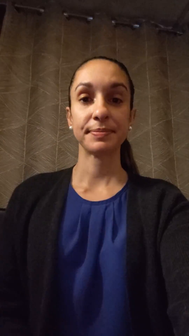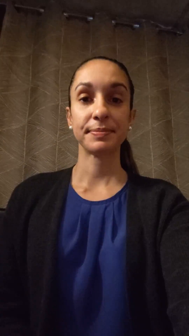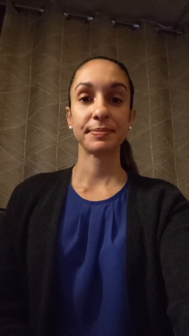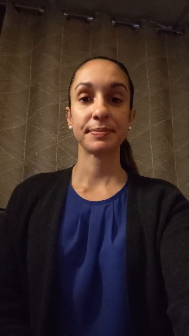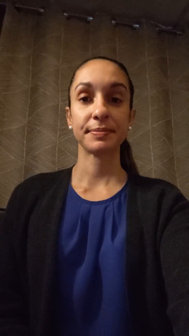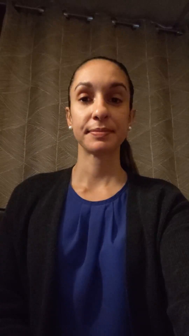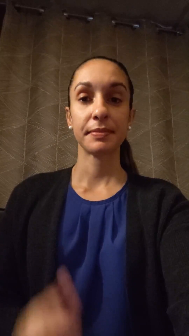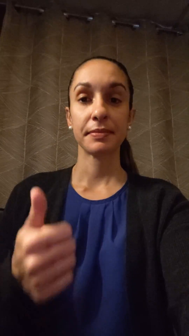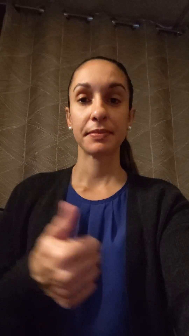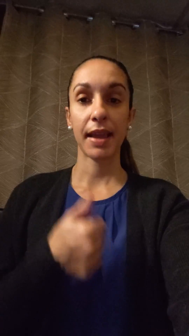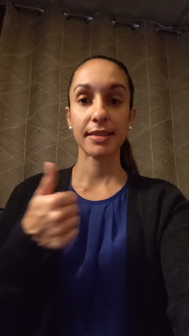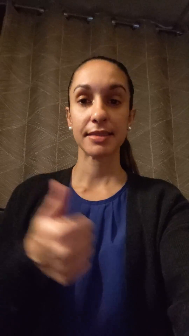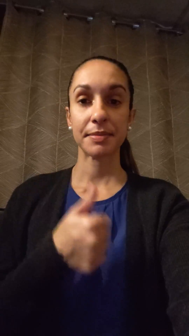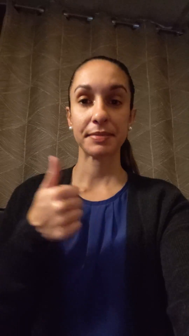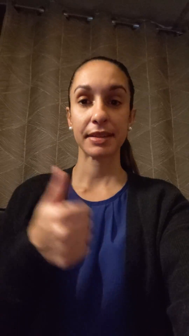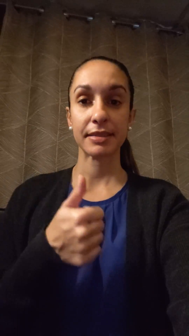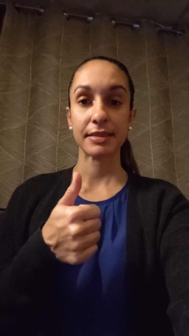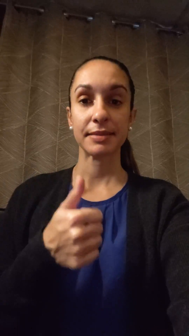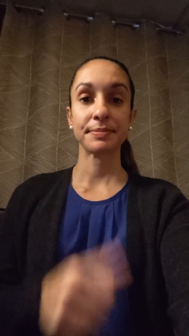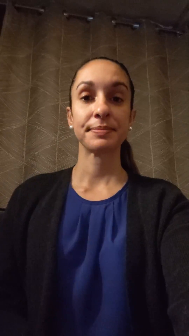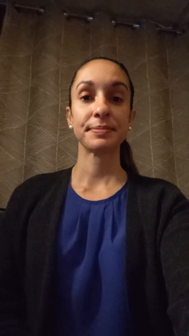basement